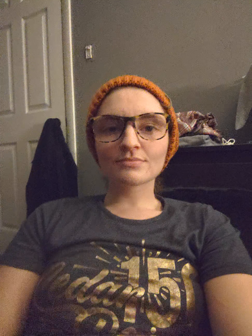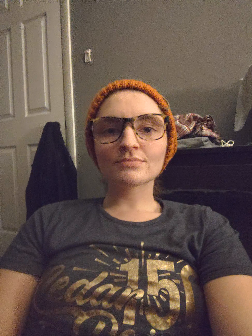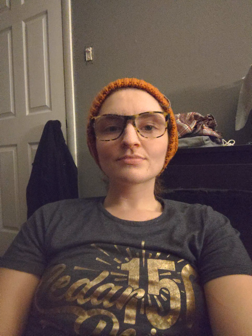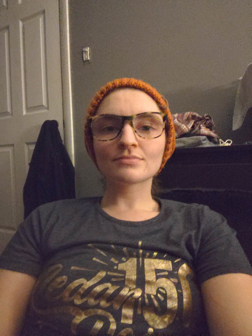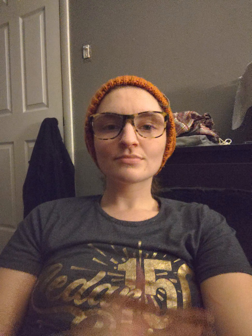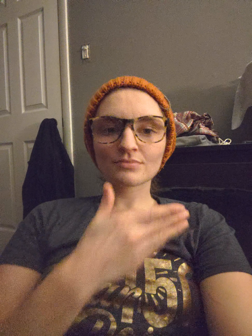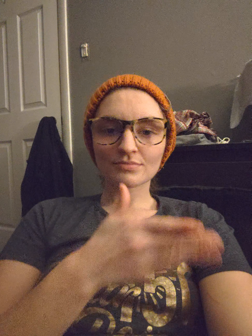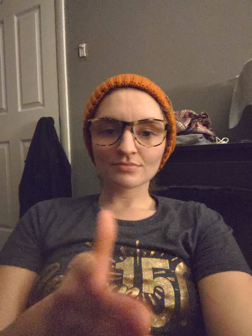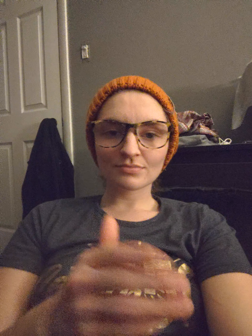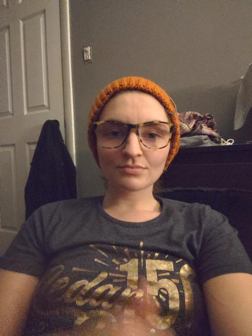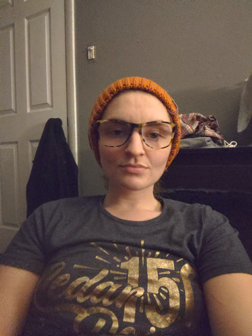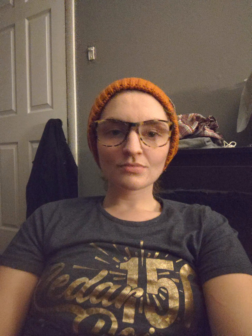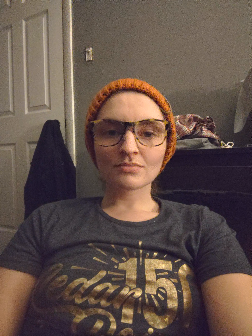arm